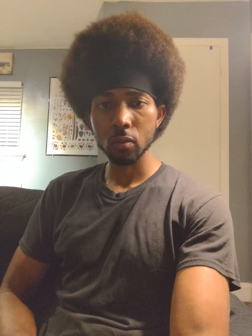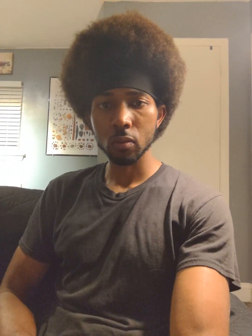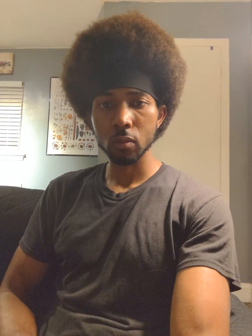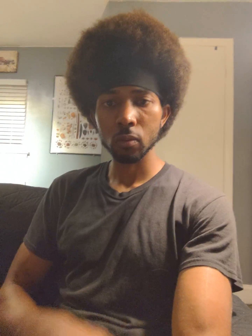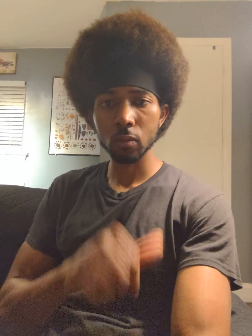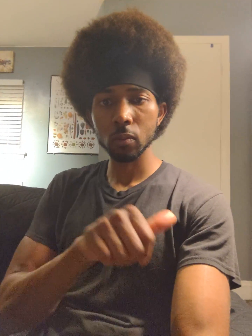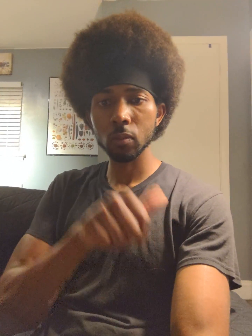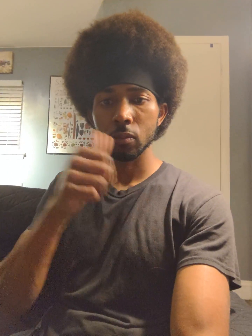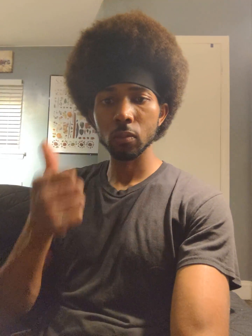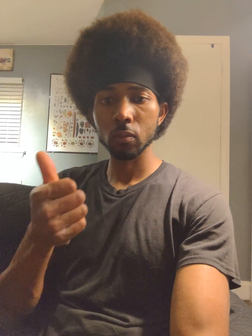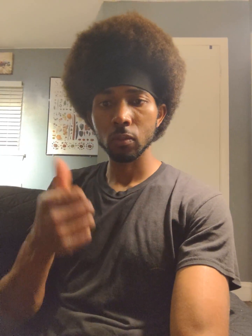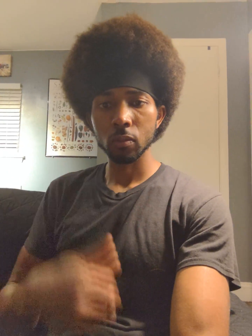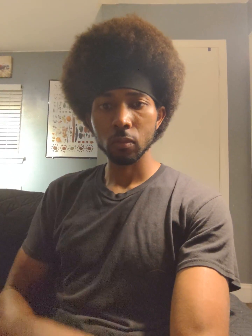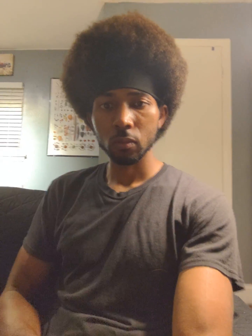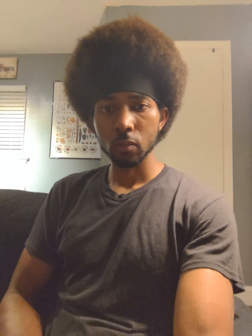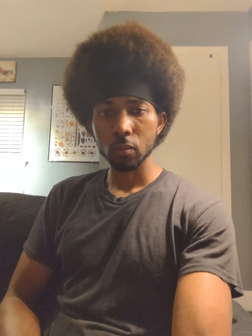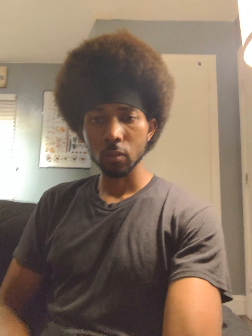other